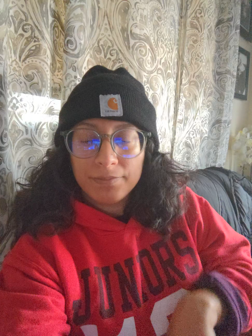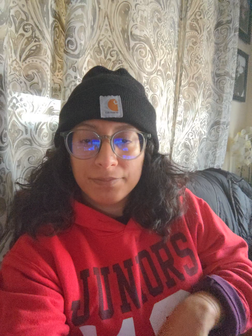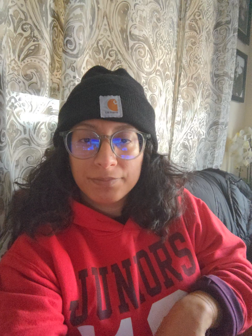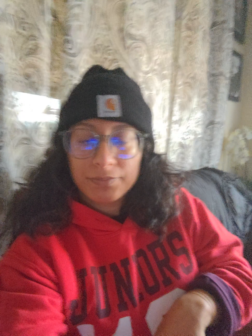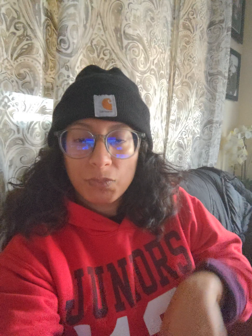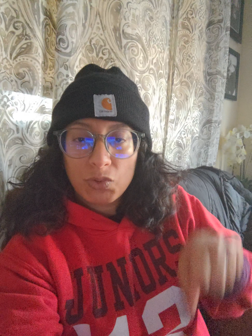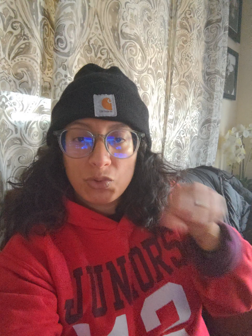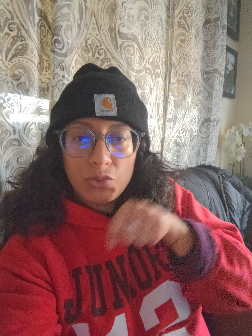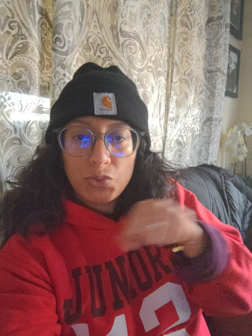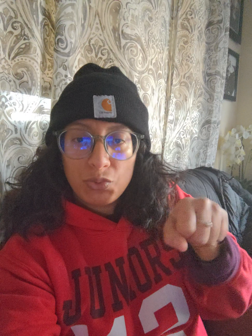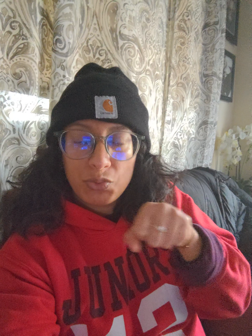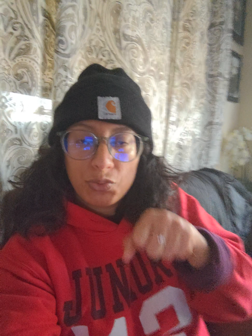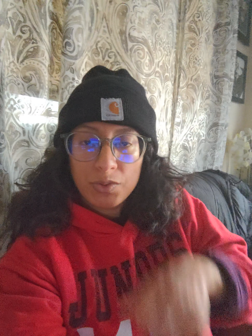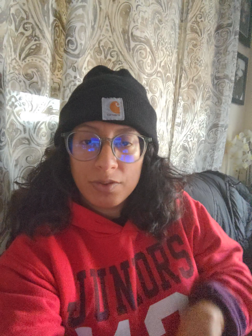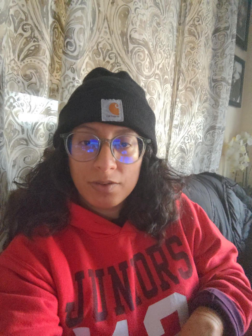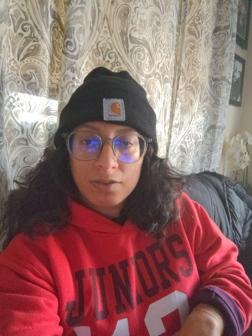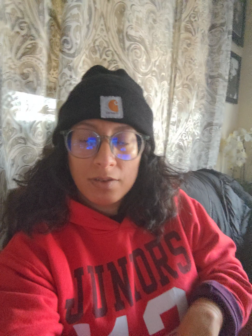shoe